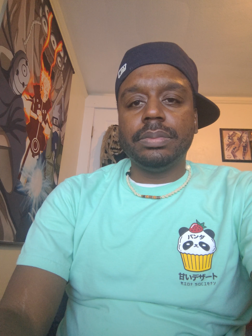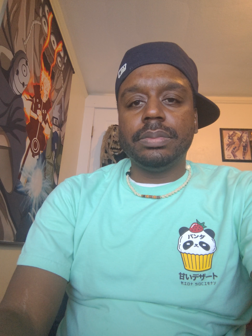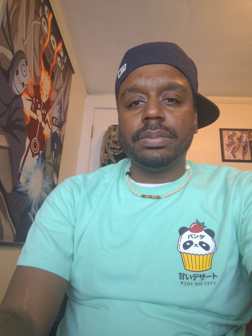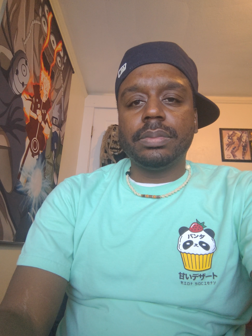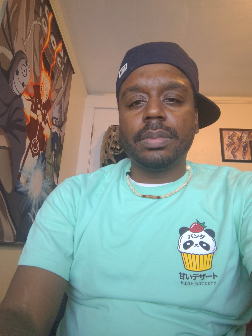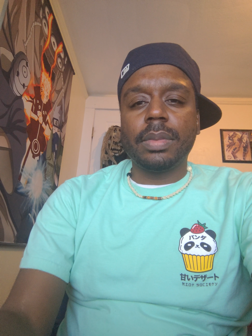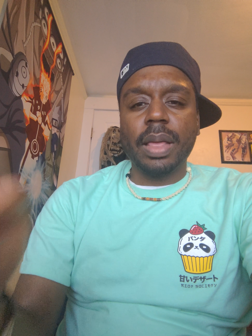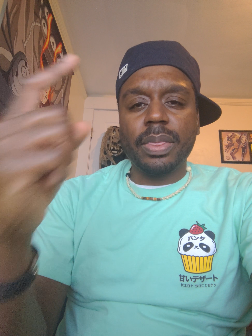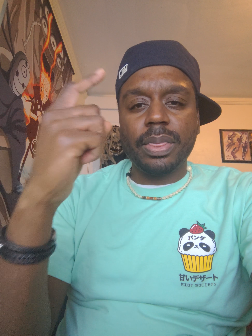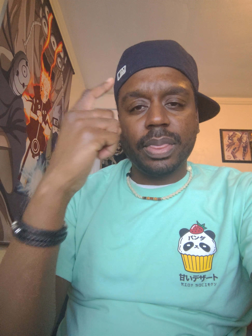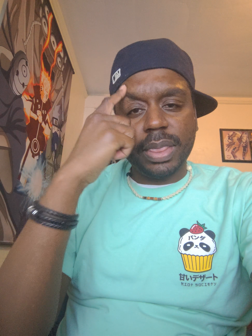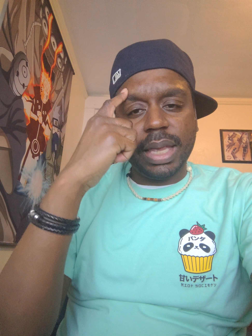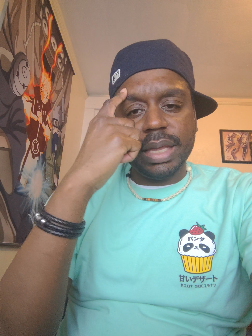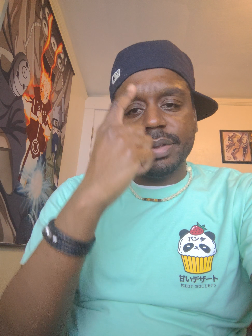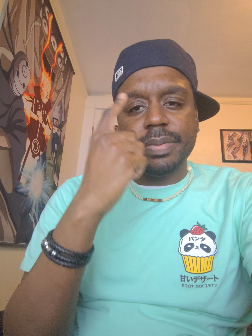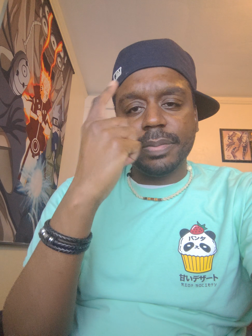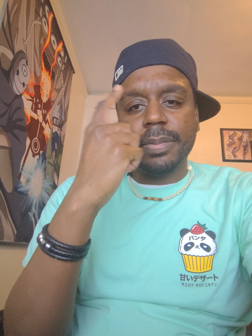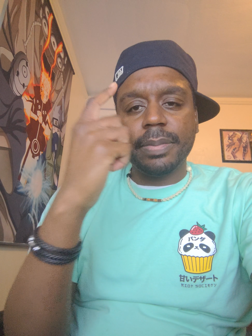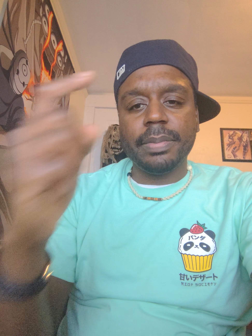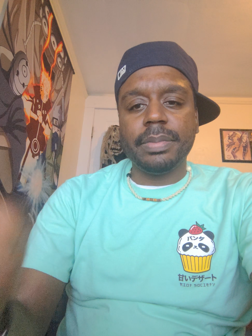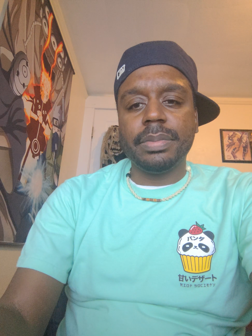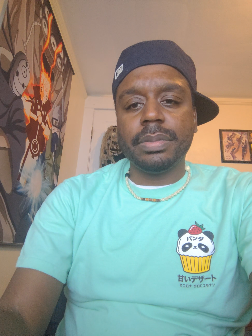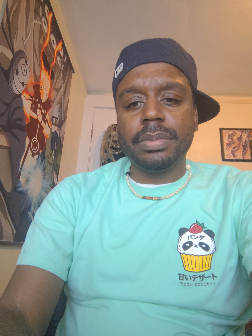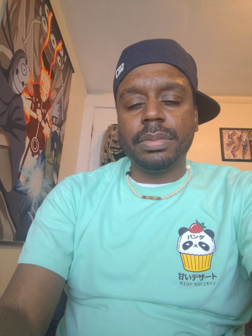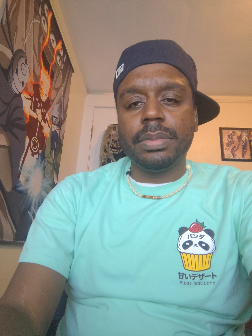think